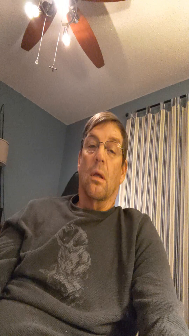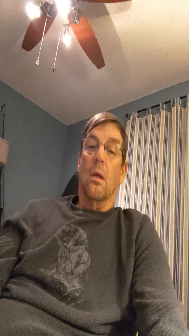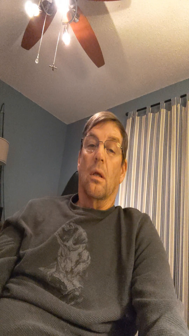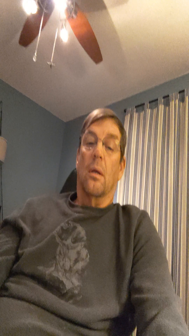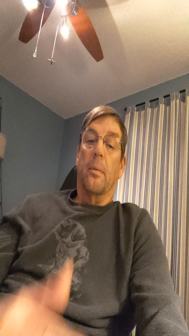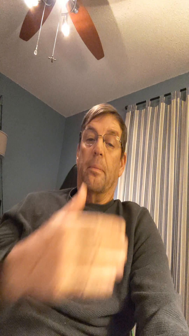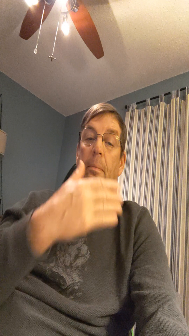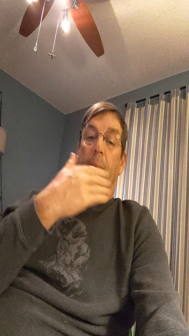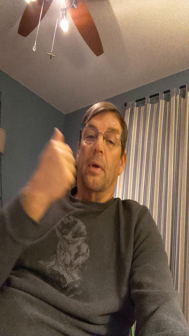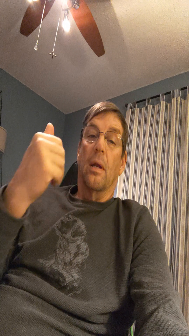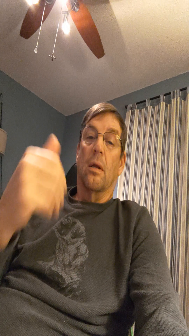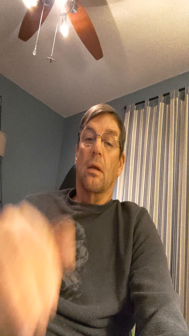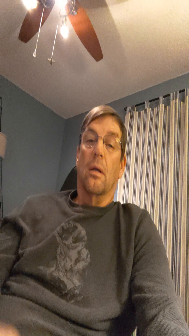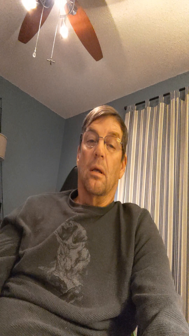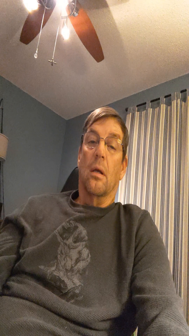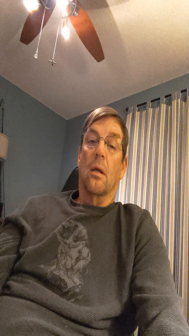better